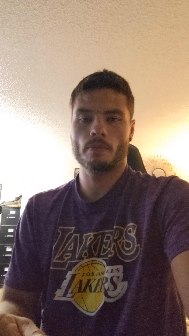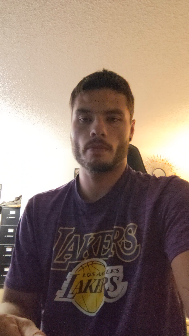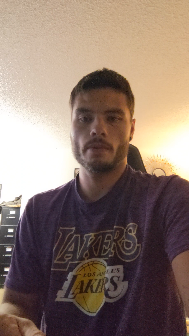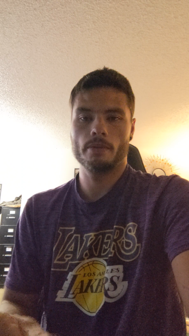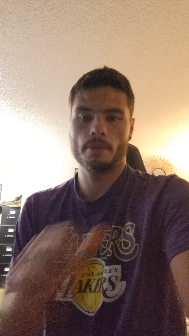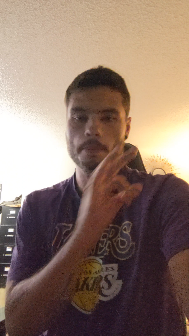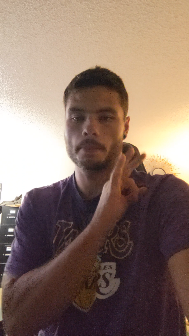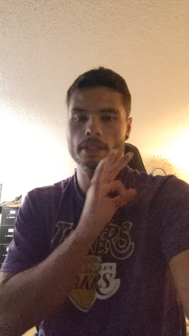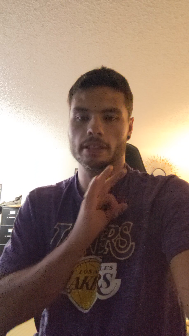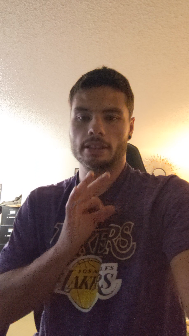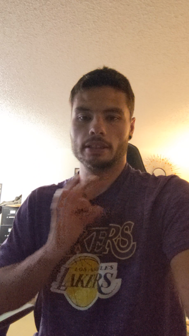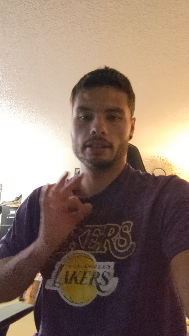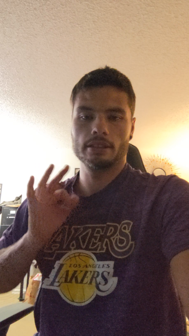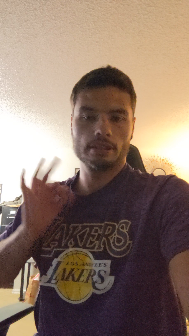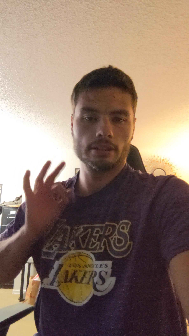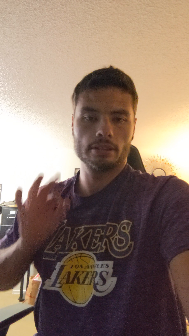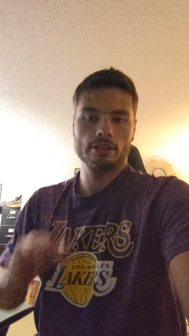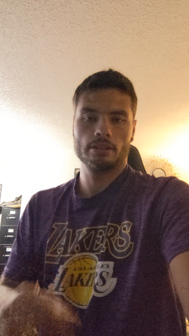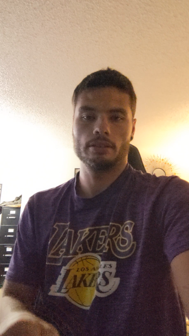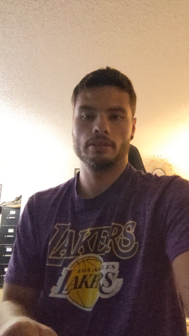beads